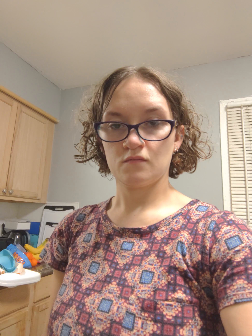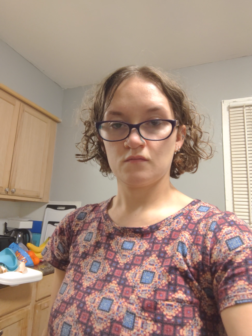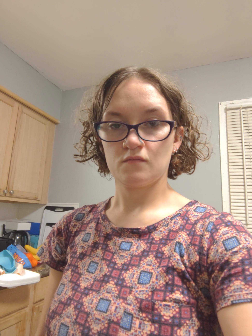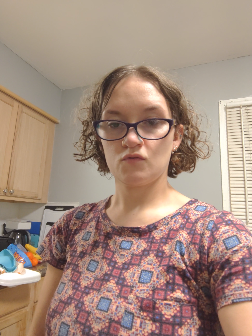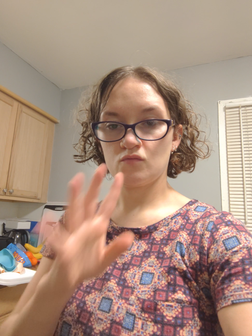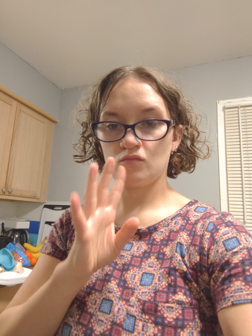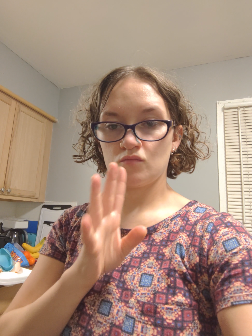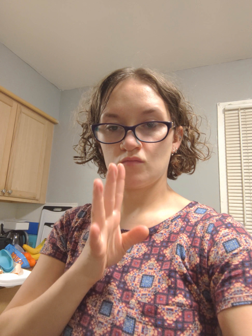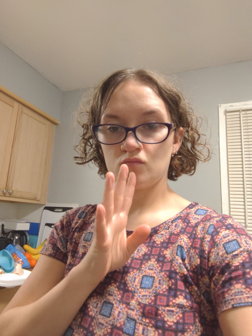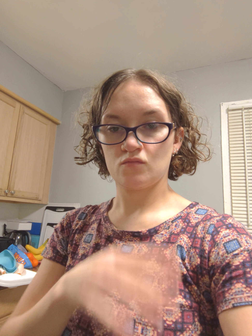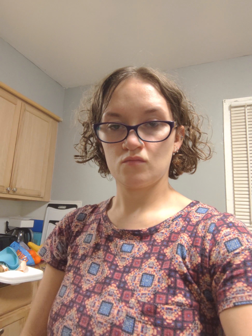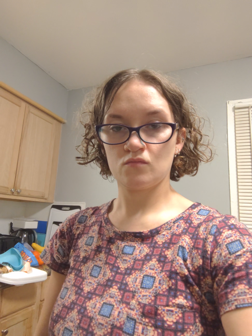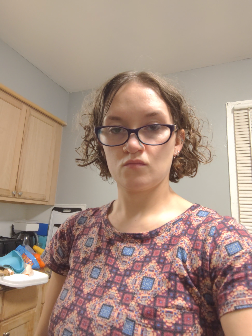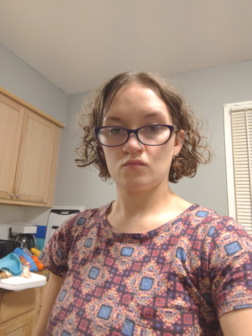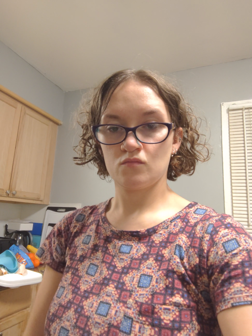talk